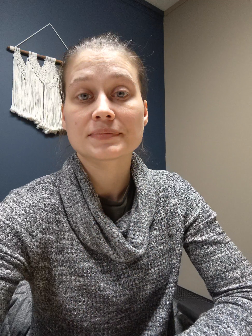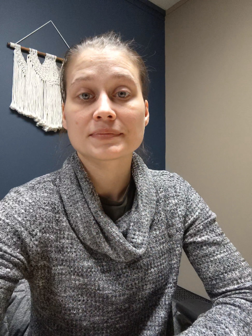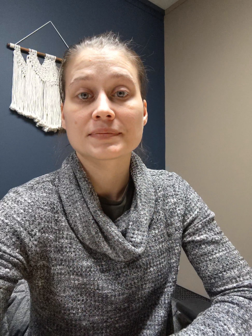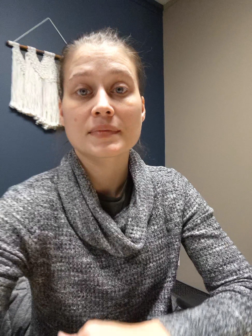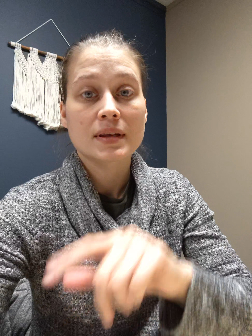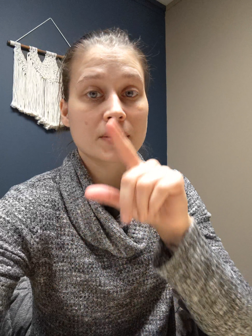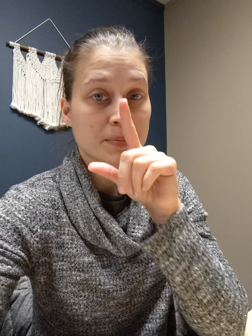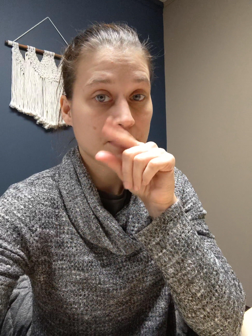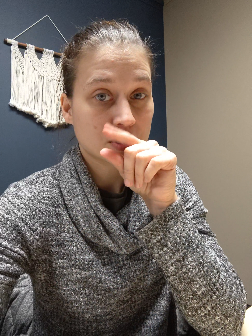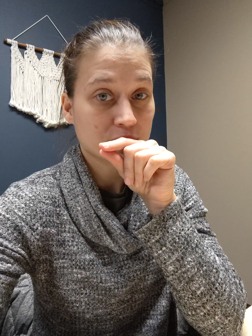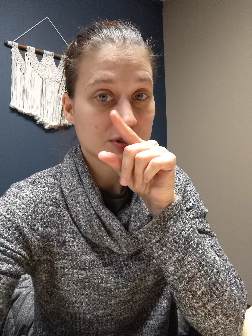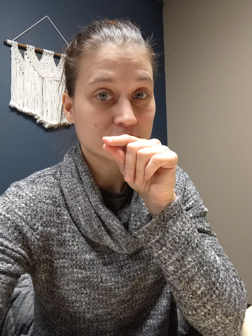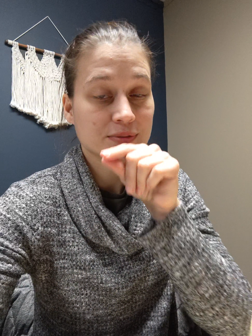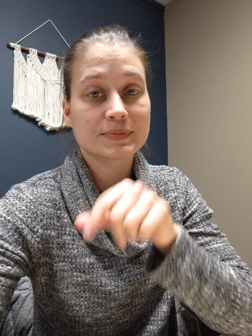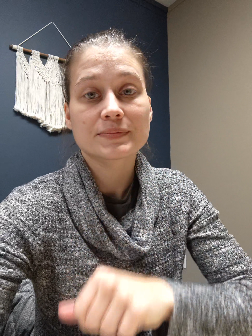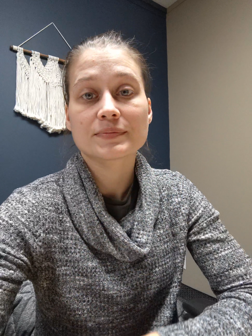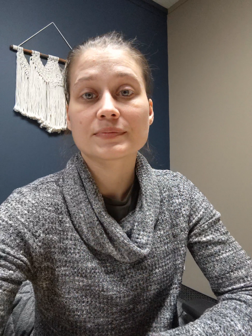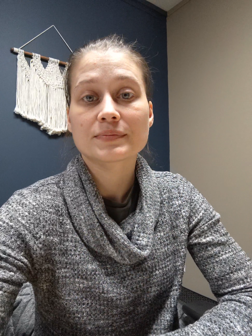bird